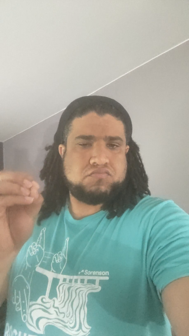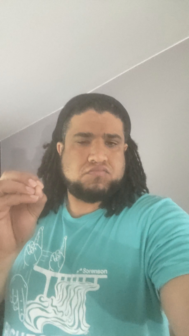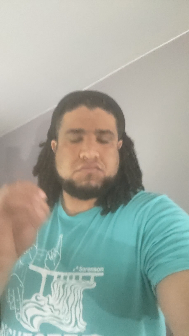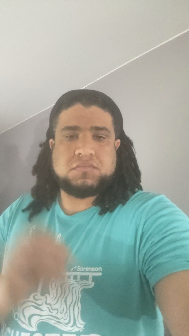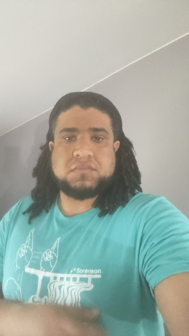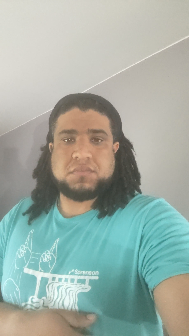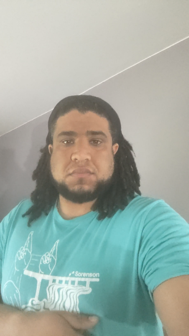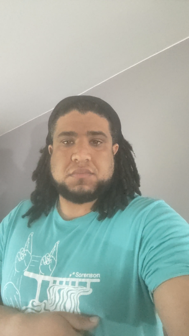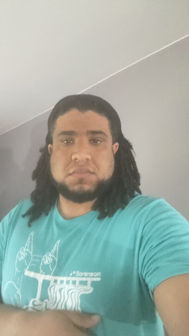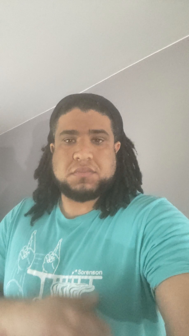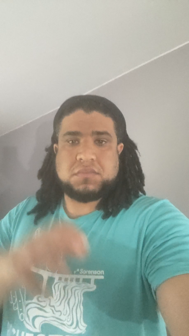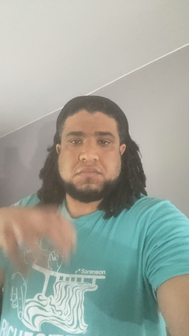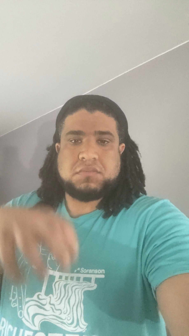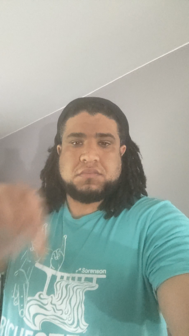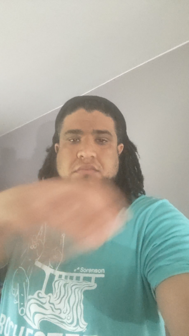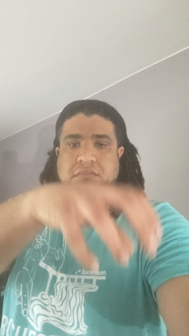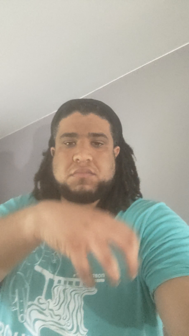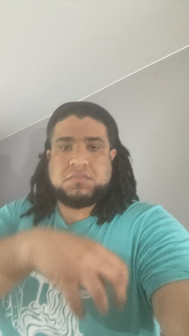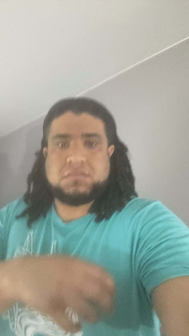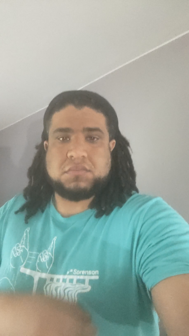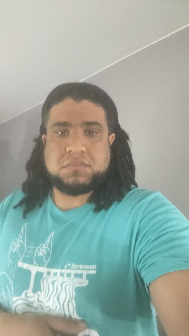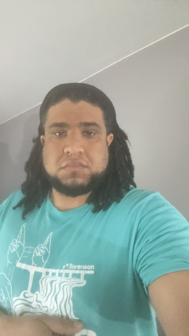block